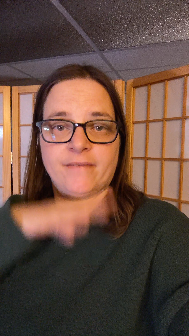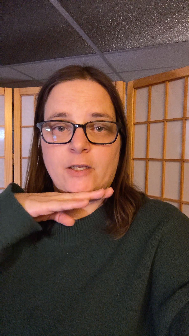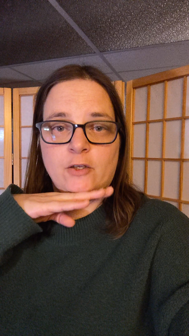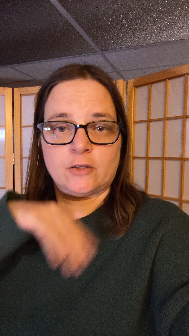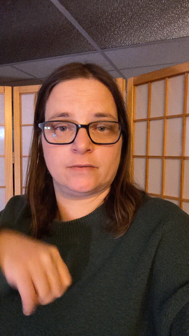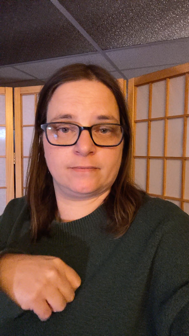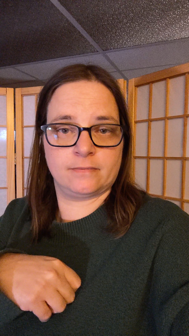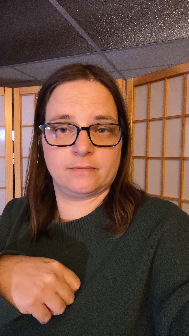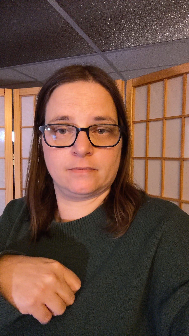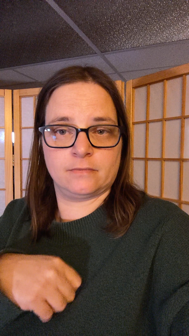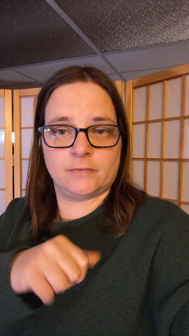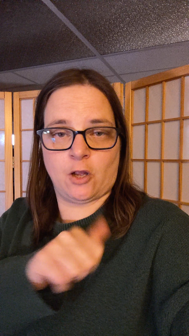other